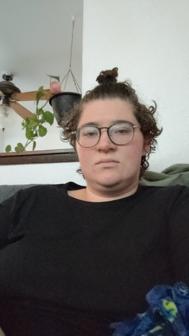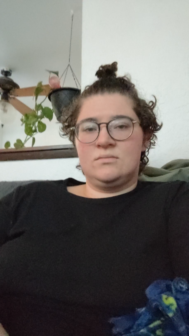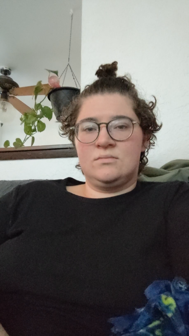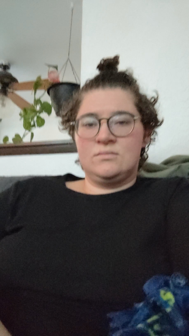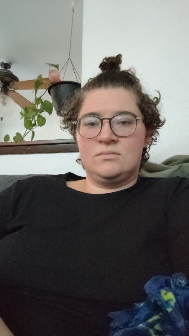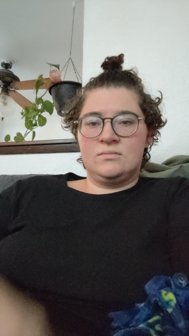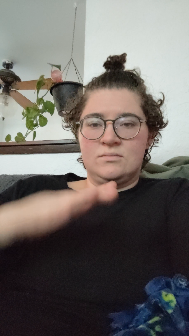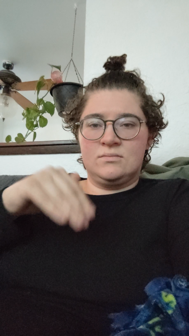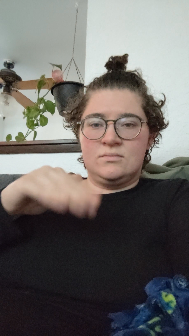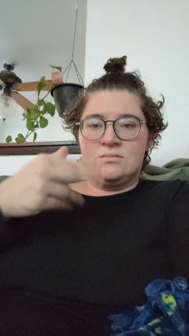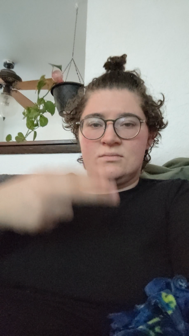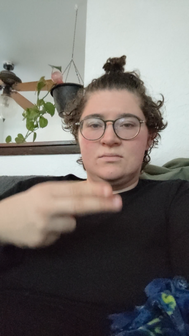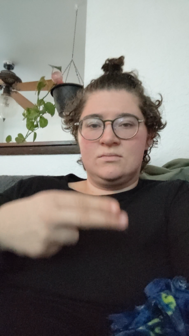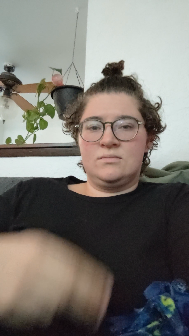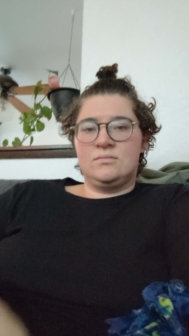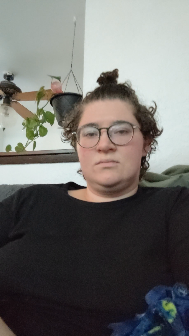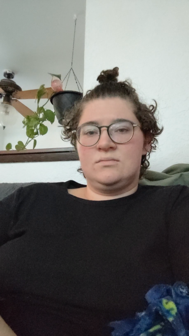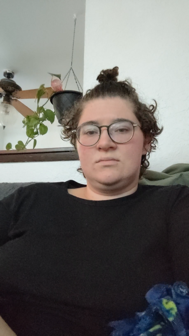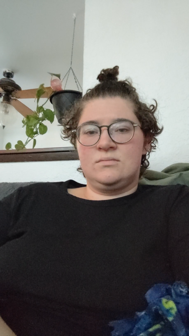pet's name